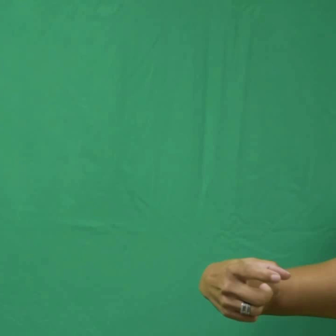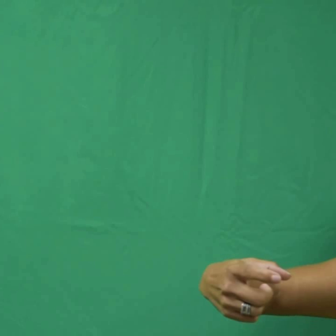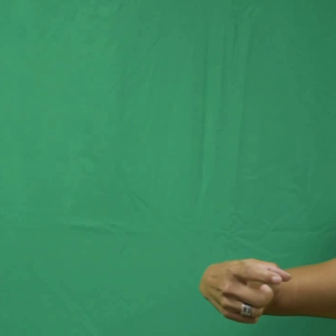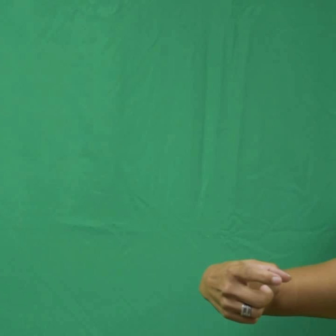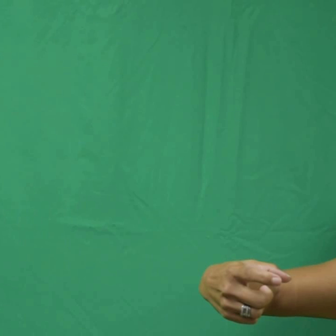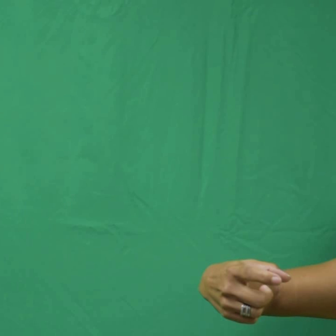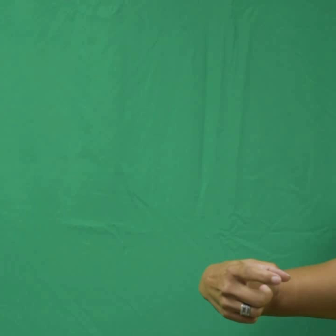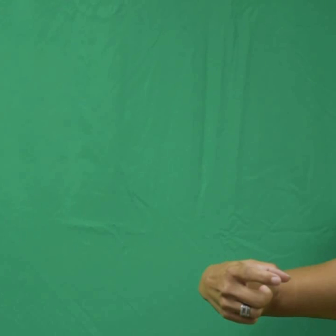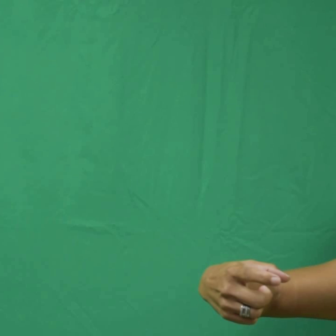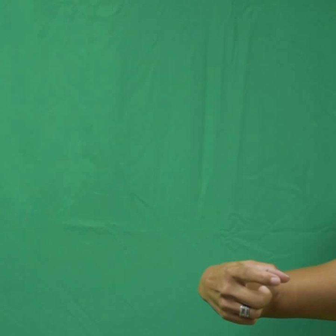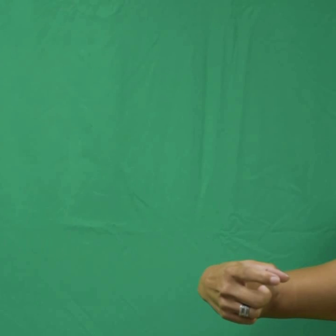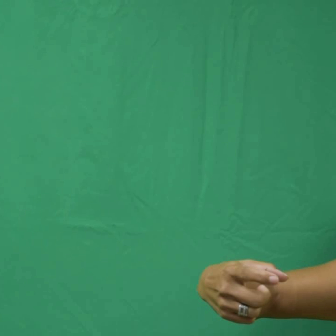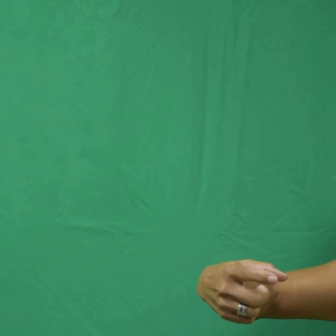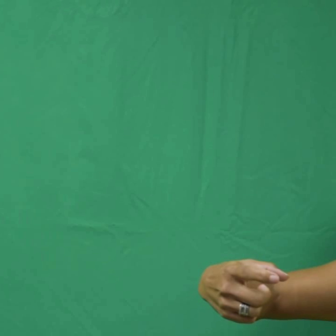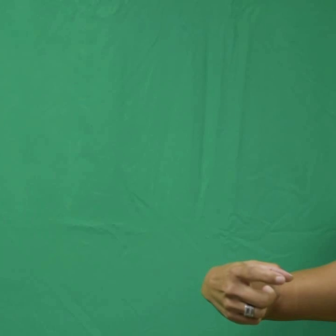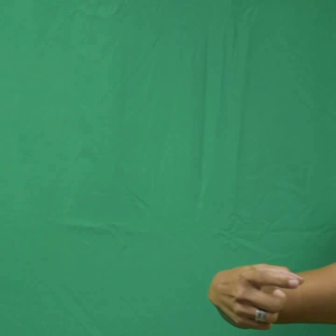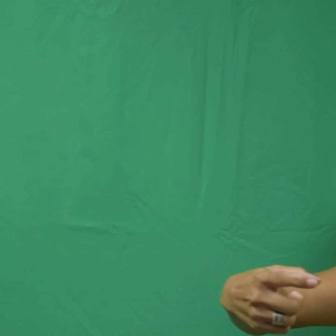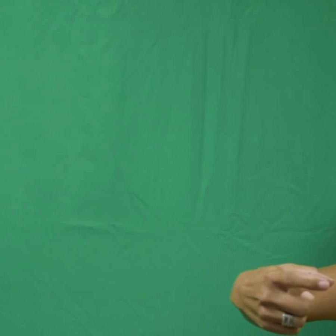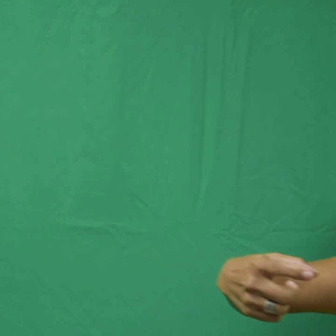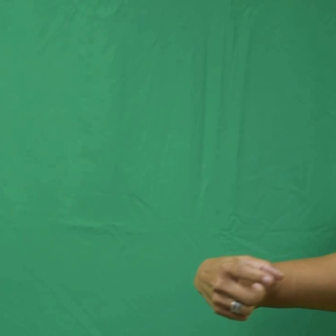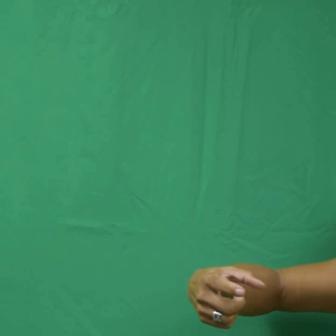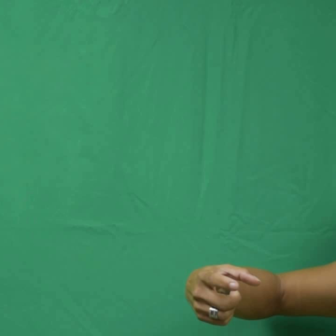X